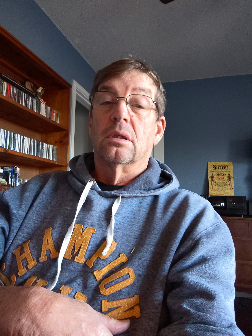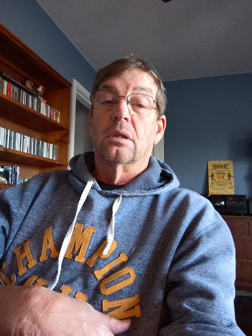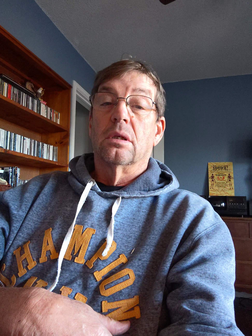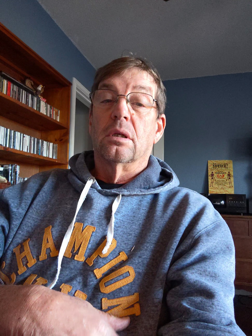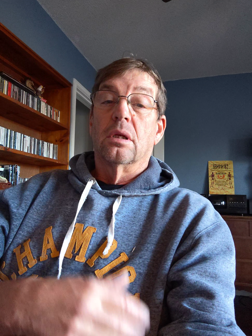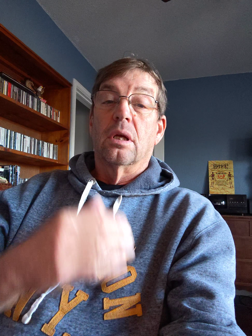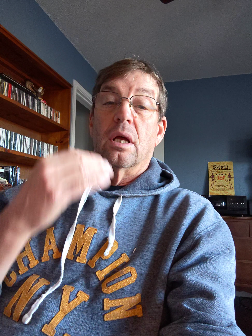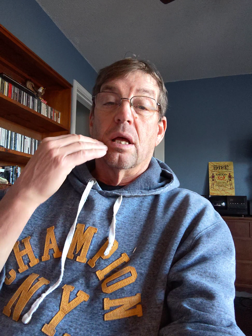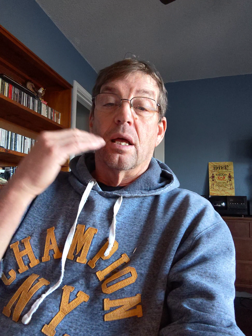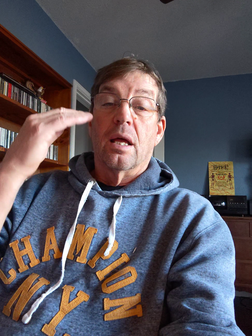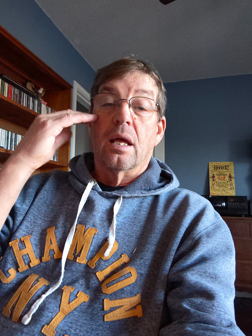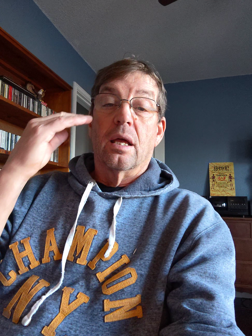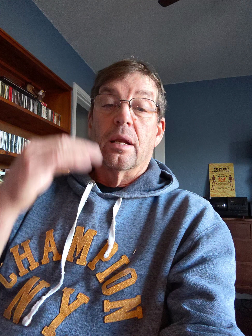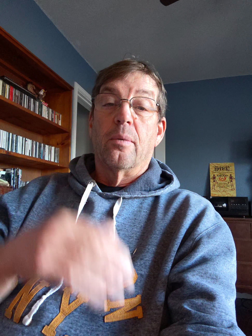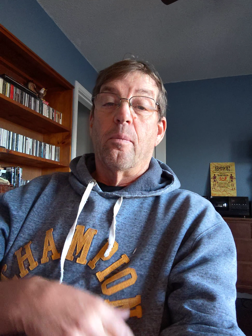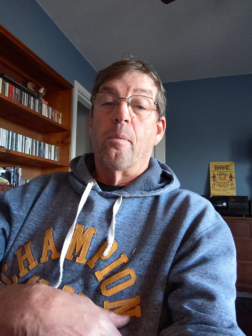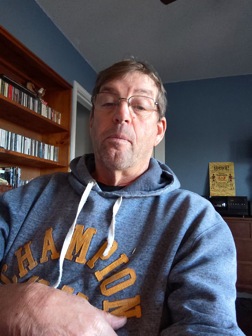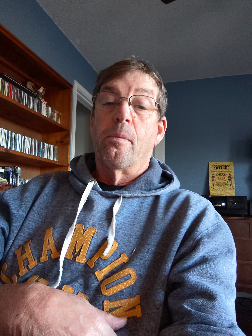head